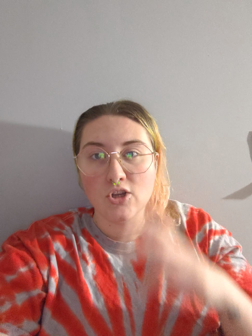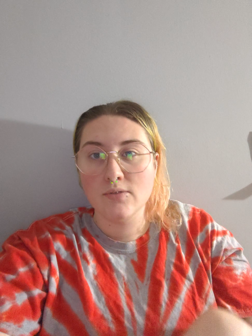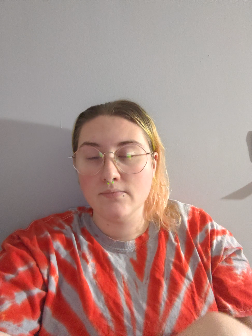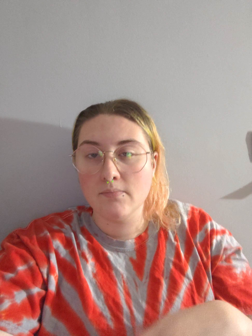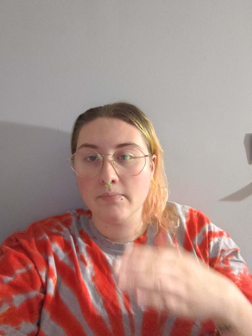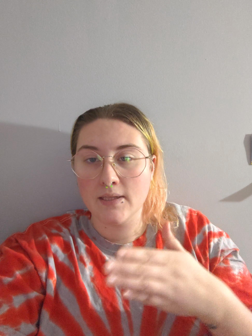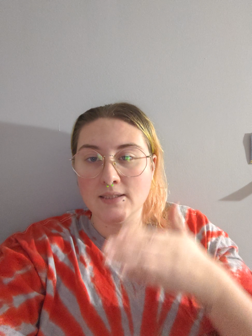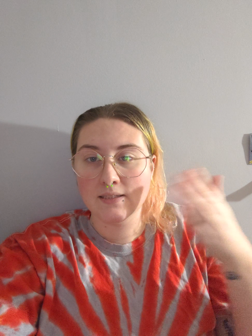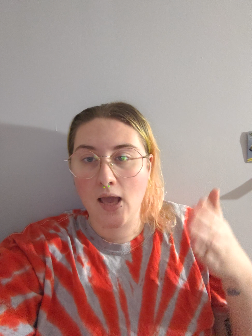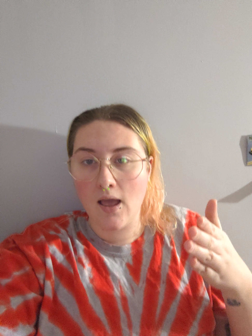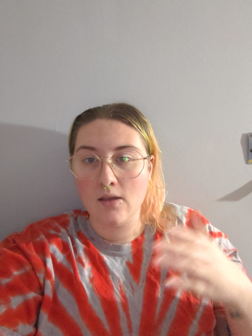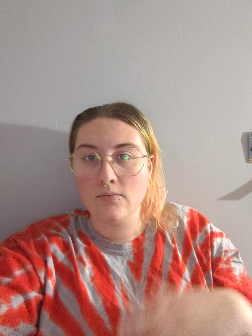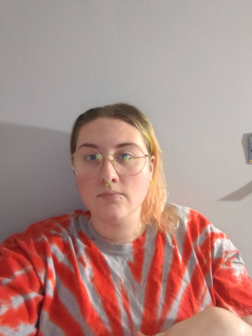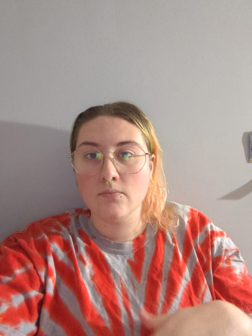beside